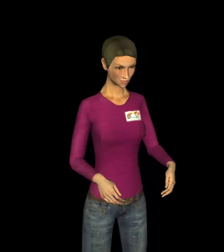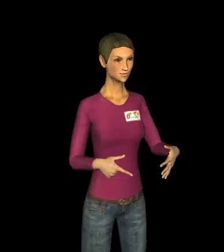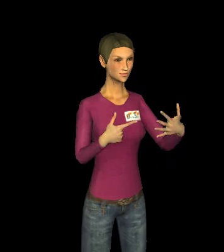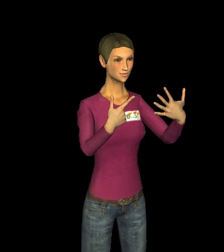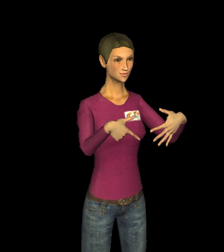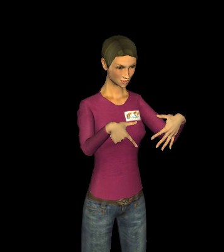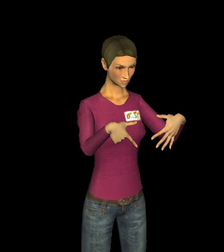17